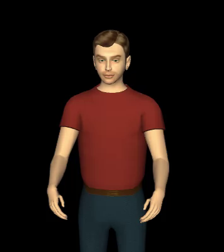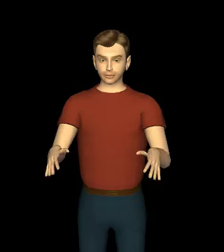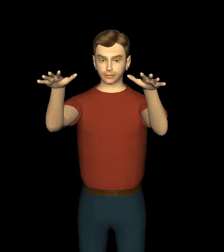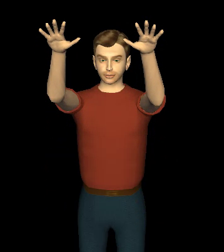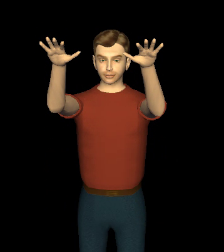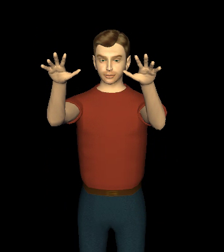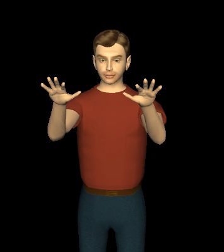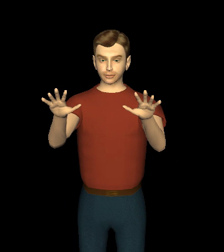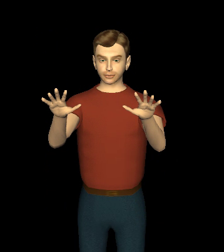ثلج